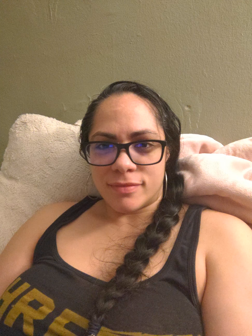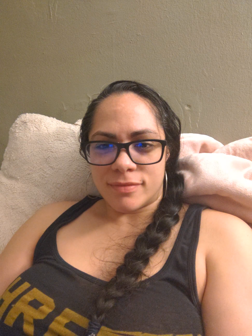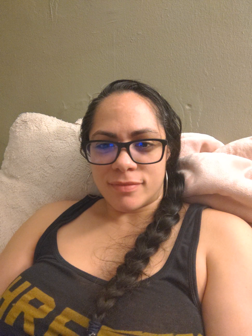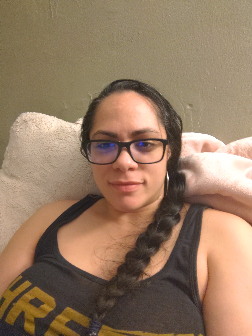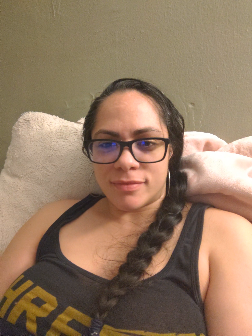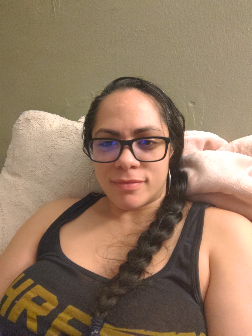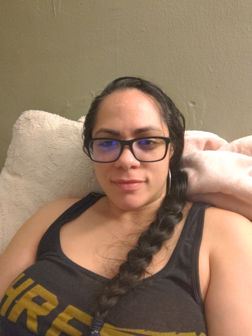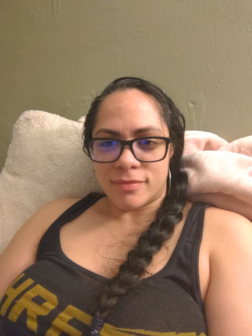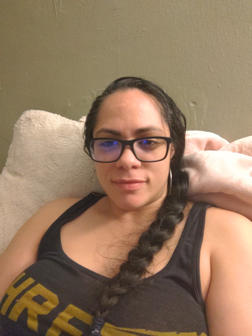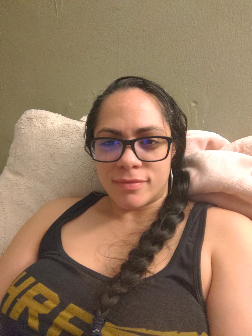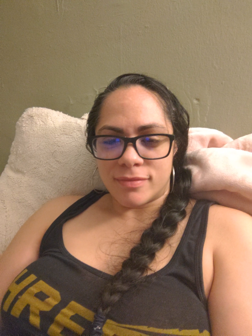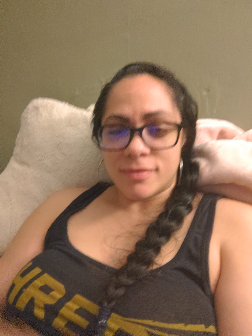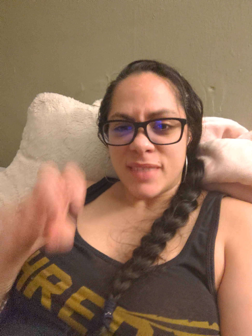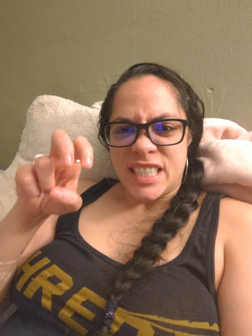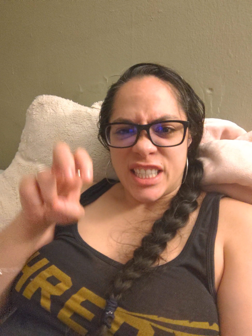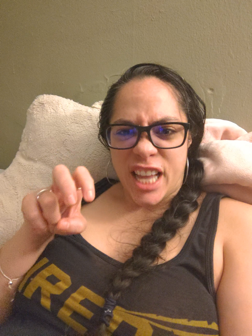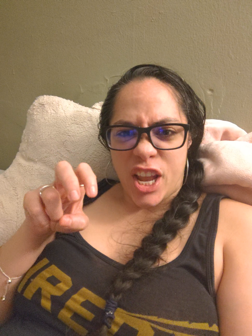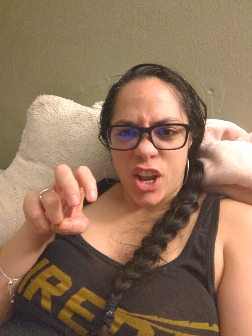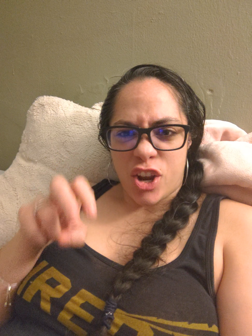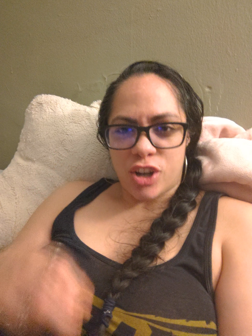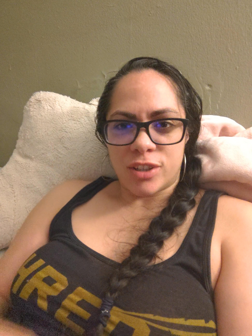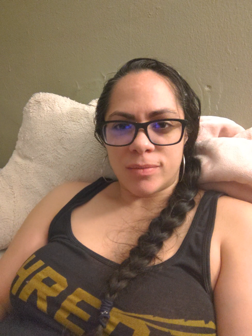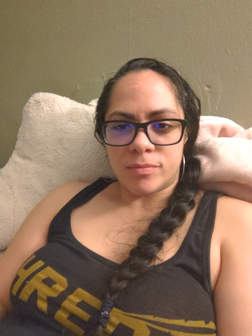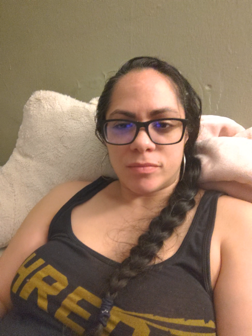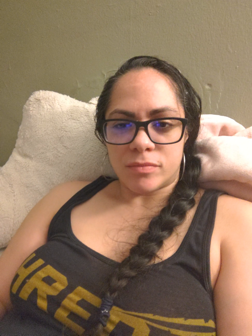chair